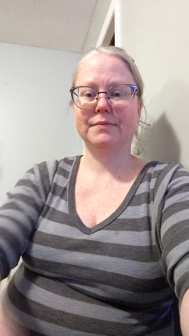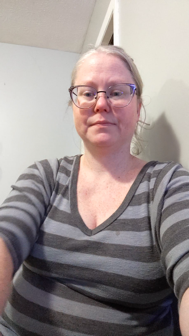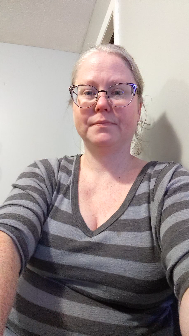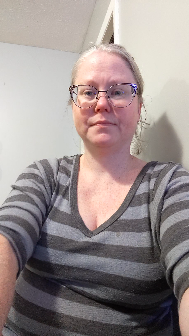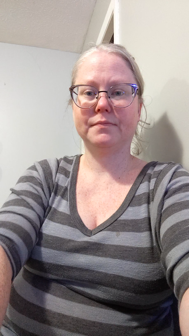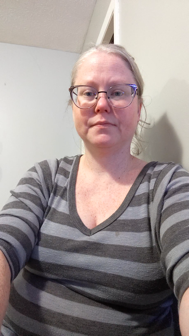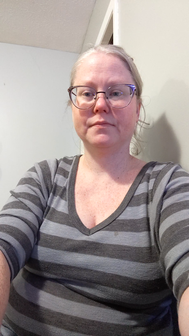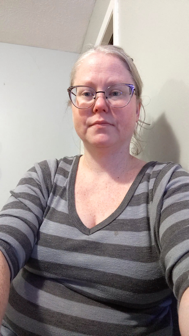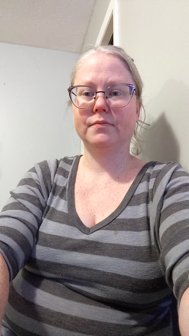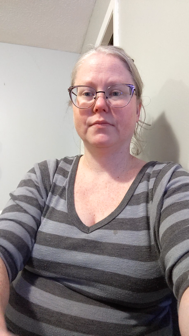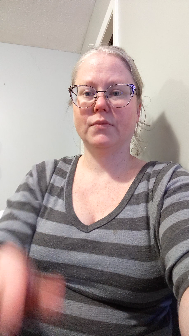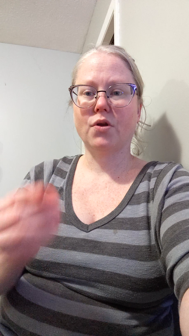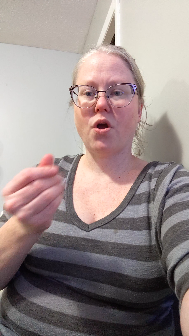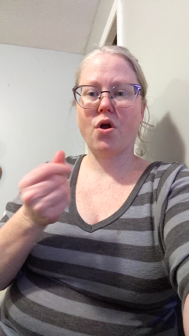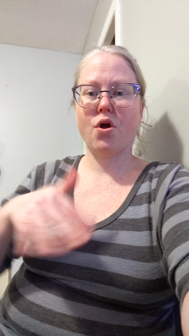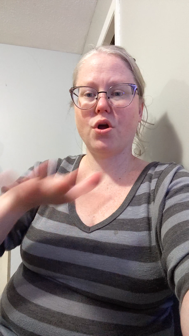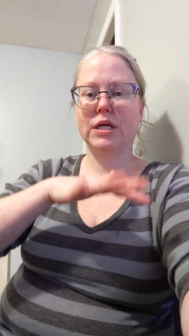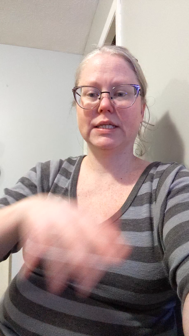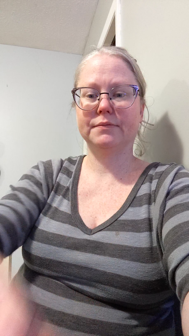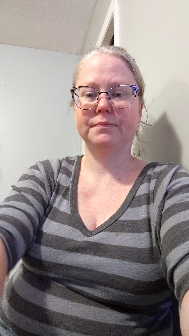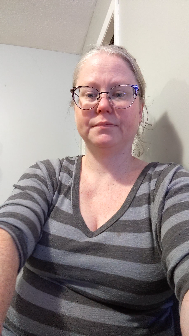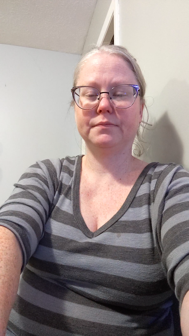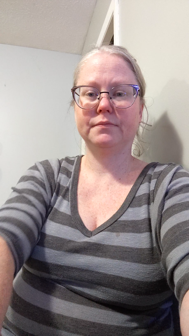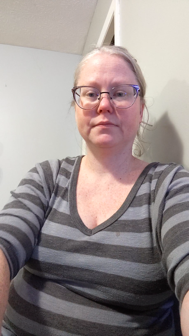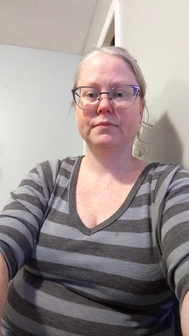garden